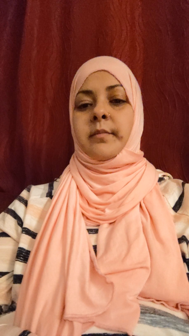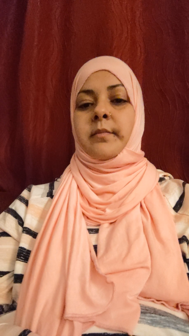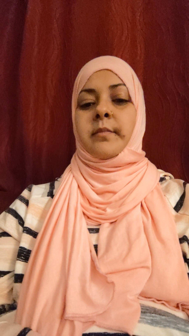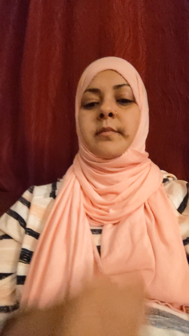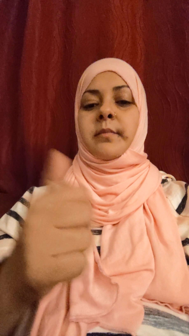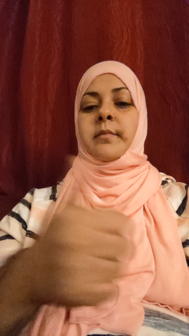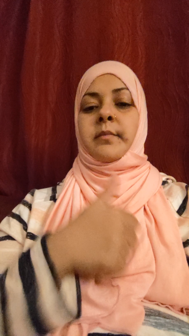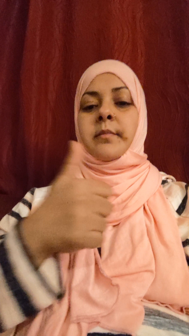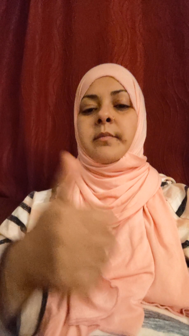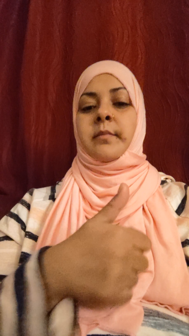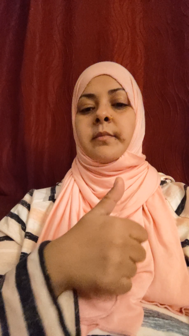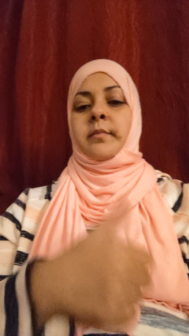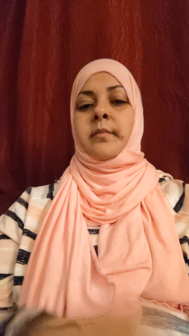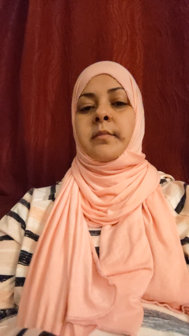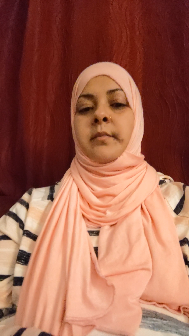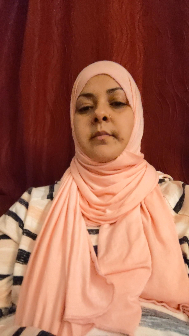basement